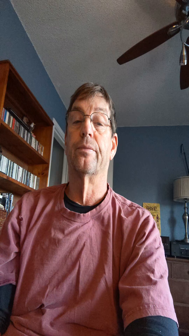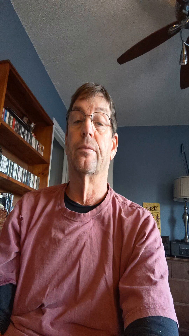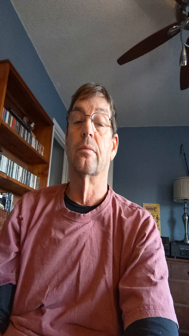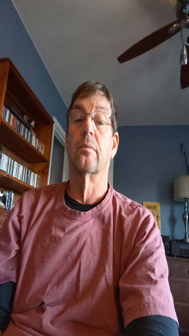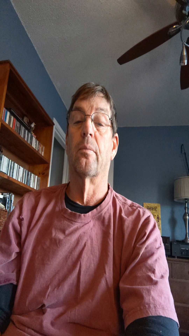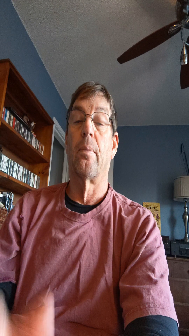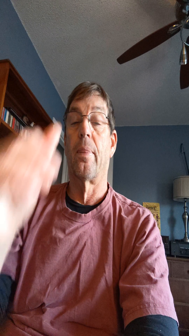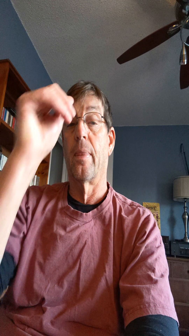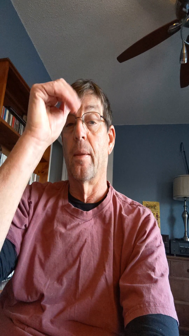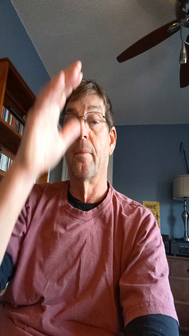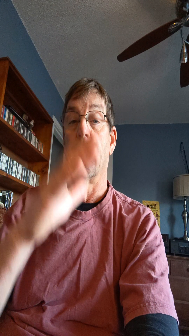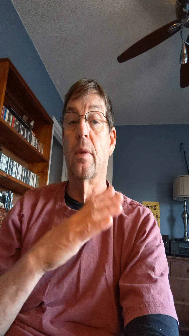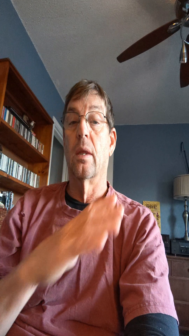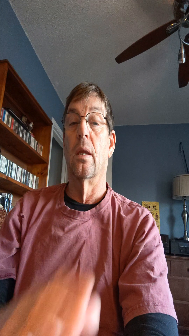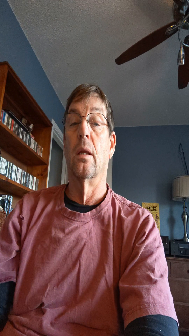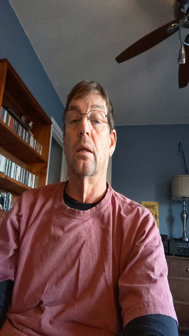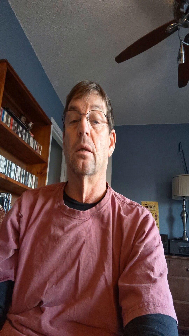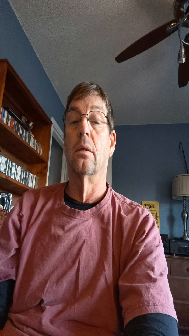man